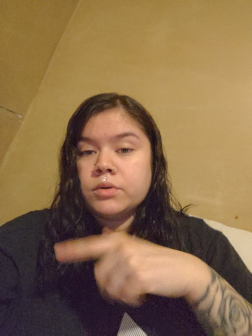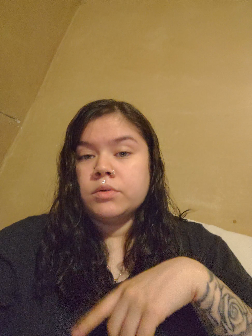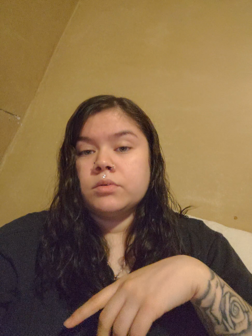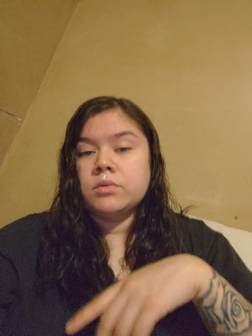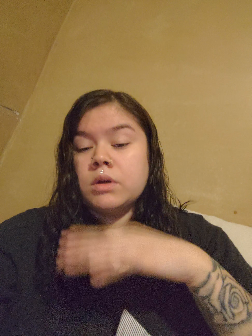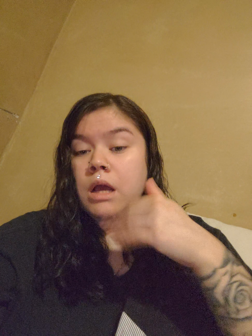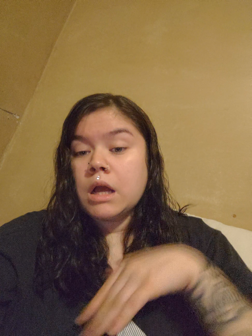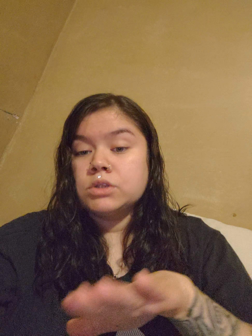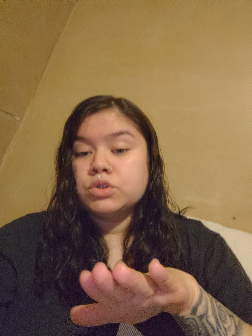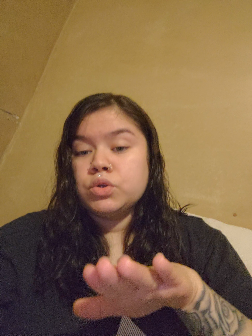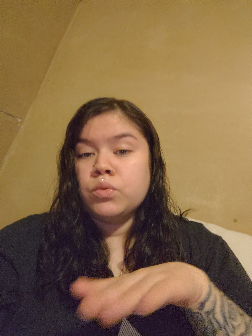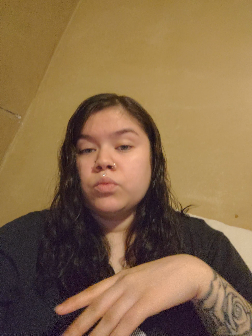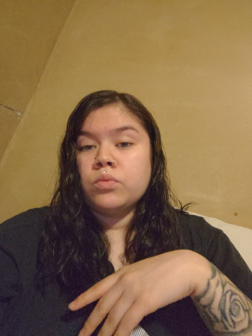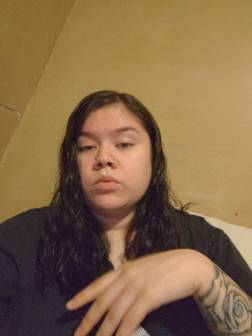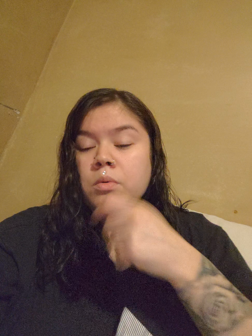into